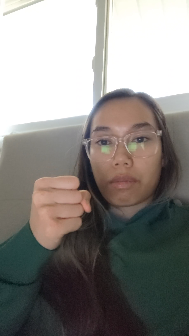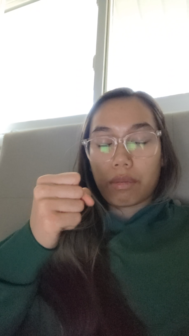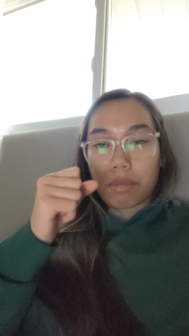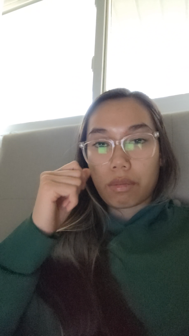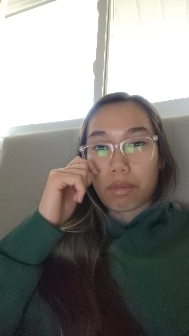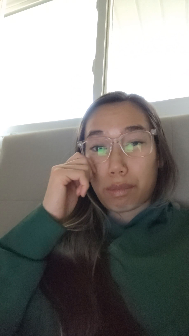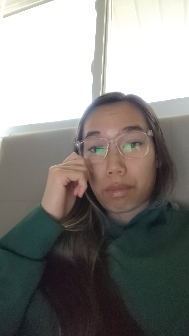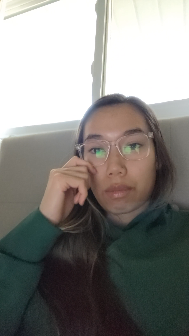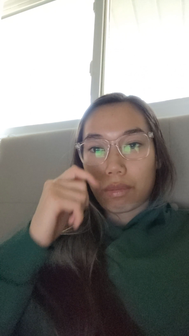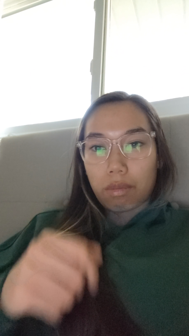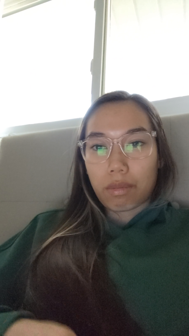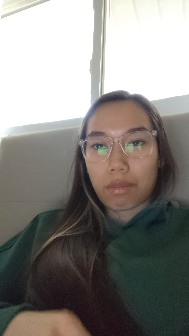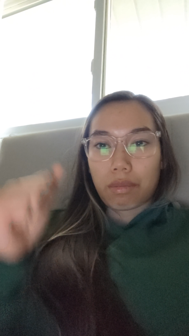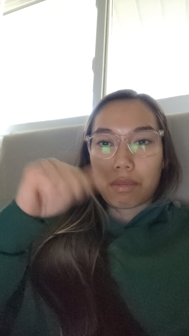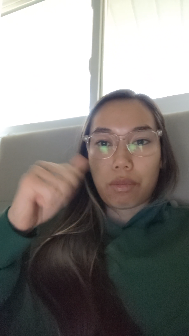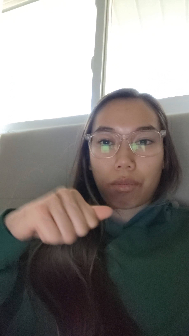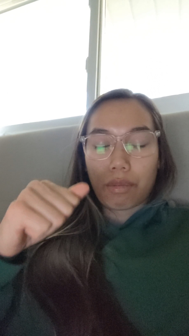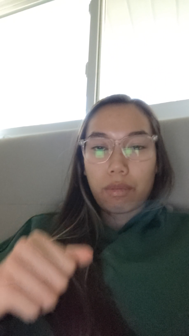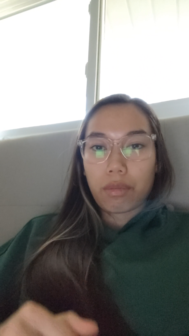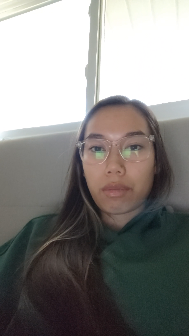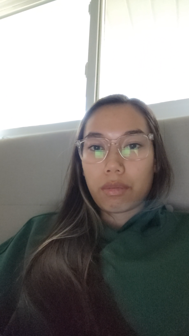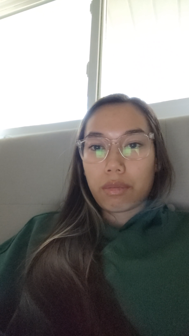rock